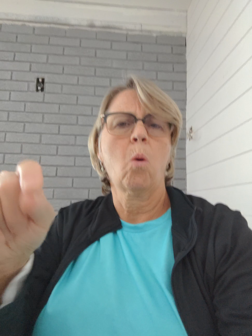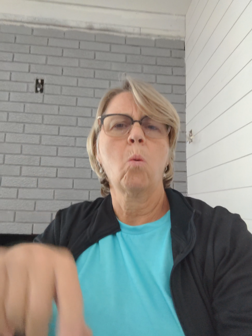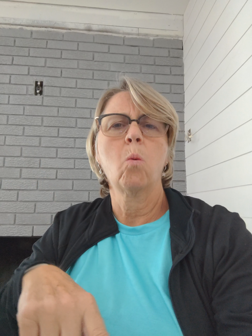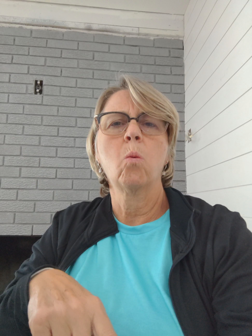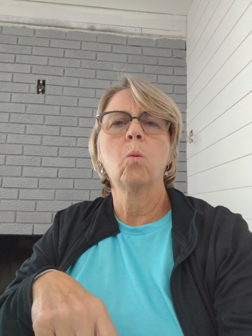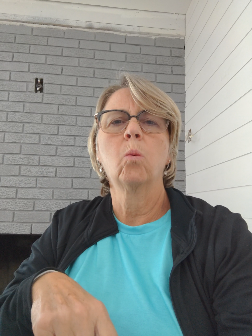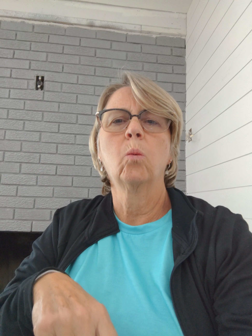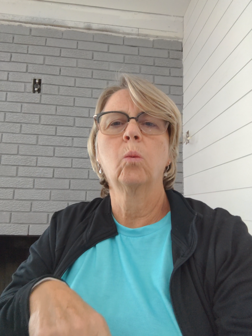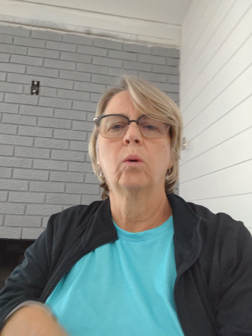go